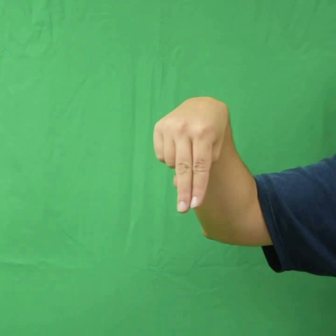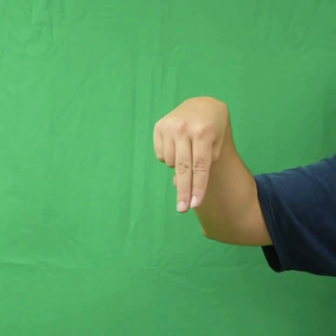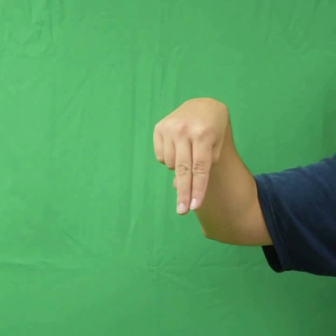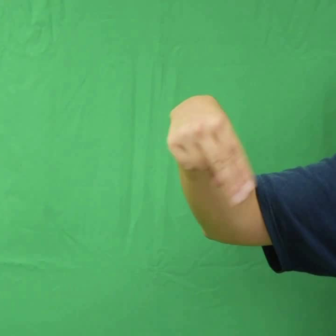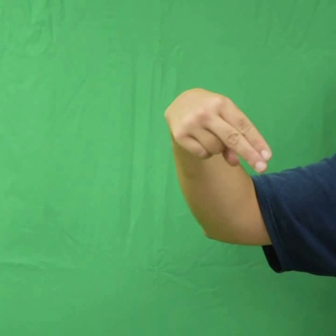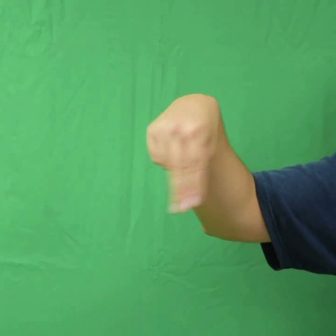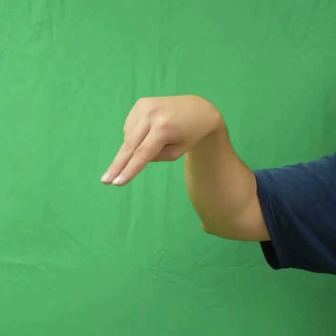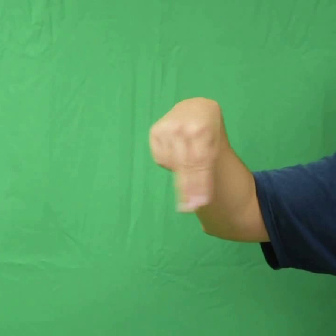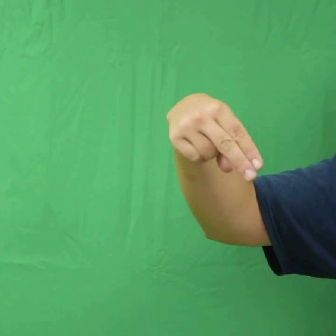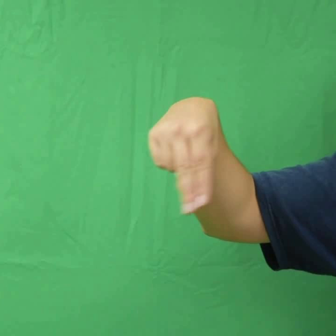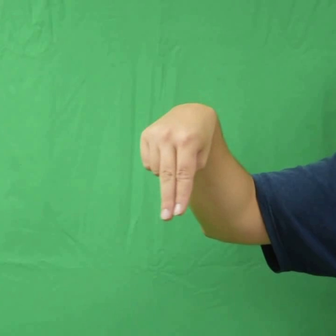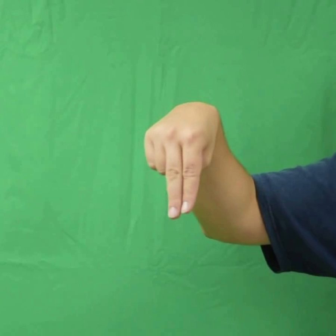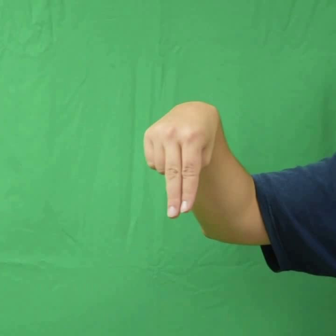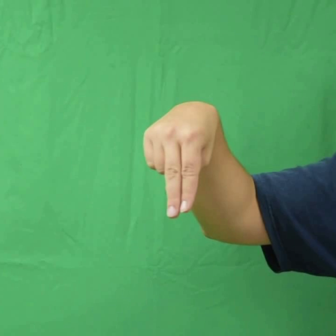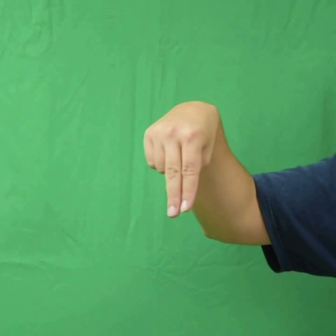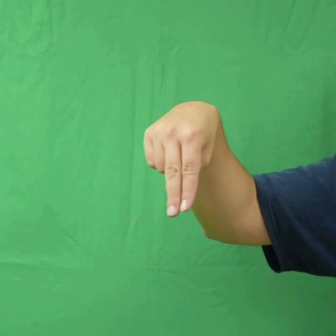Ñ